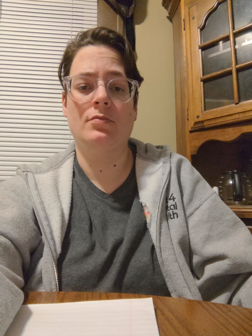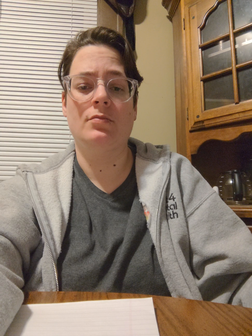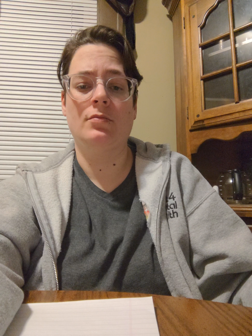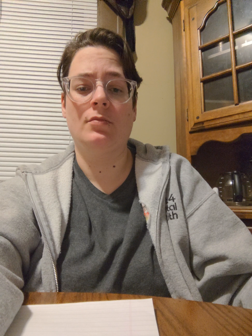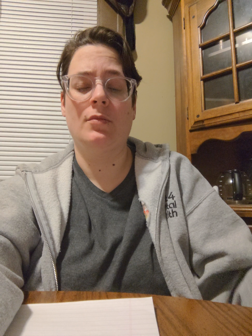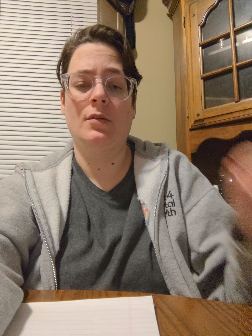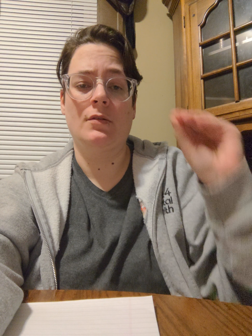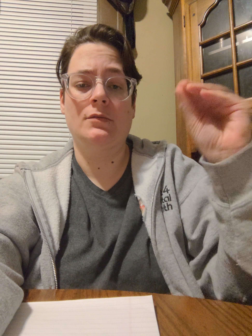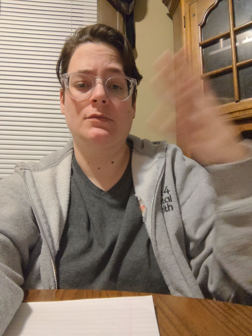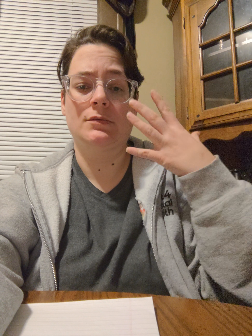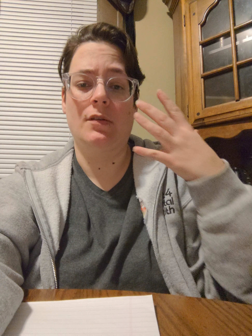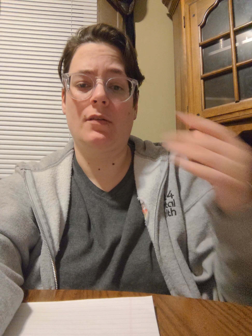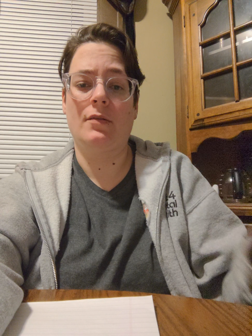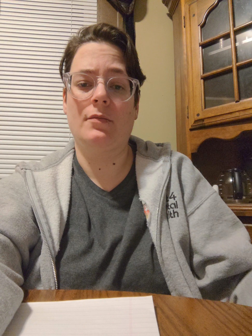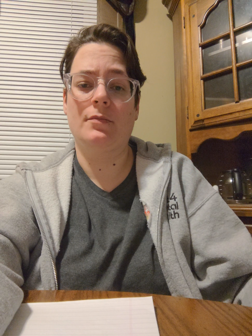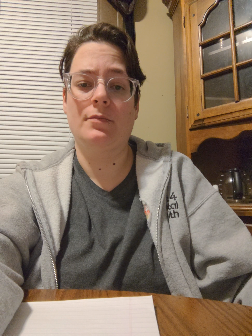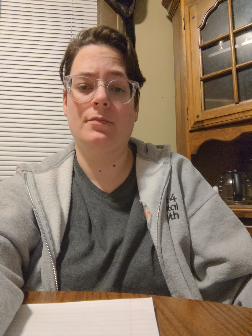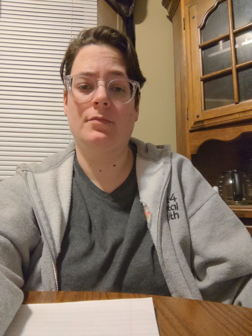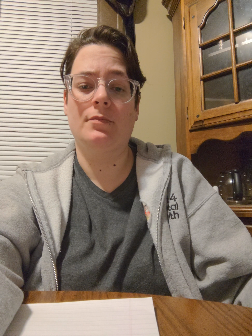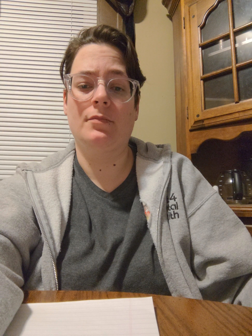sun